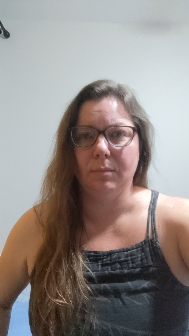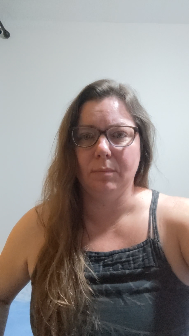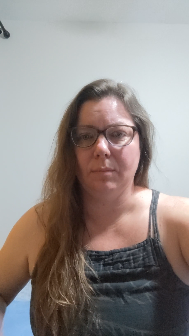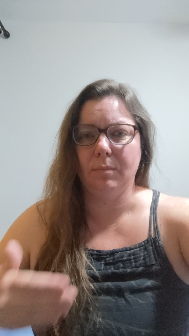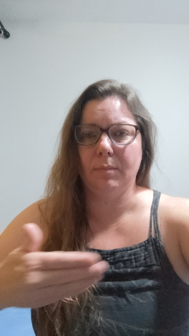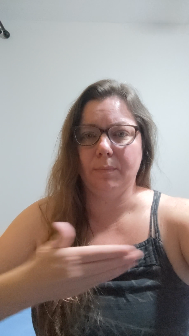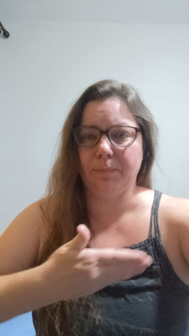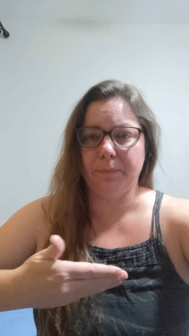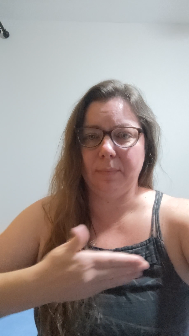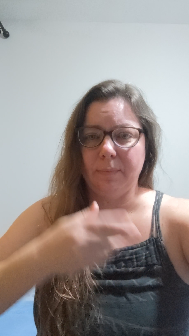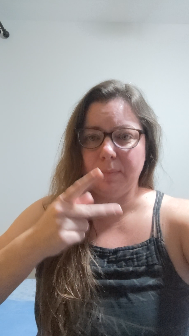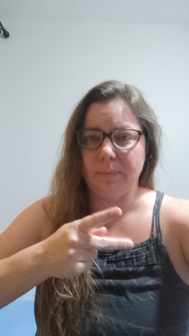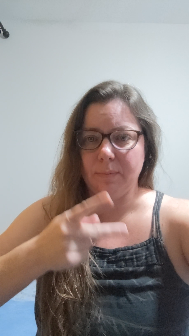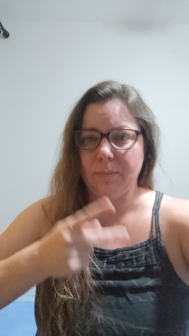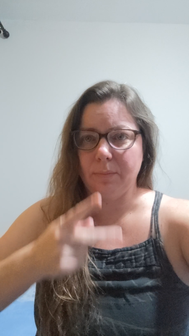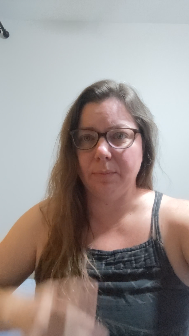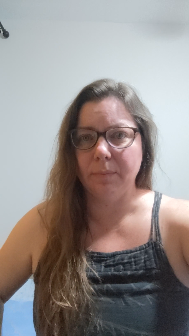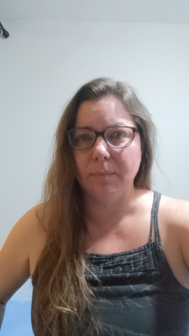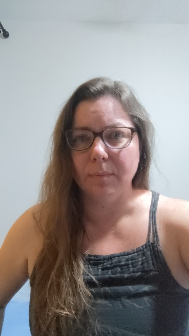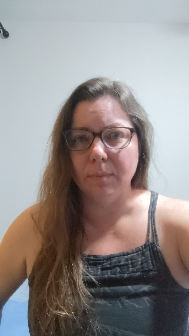babysitter